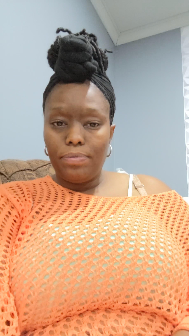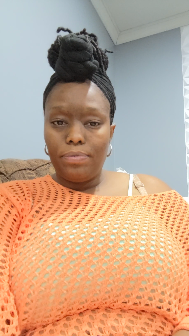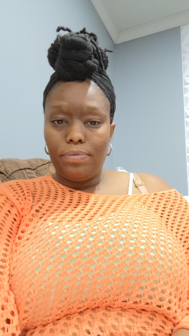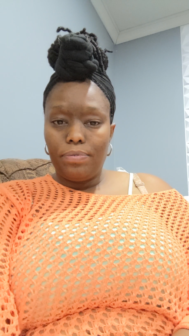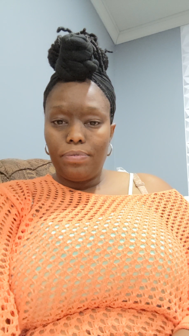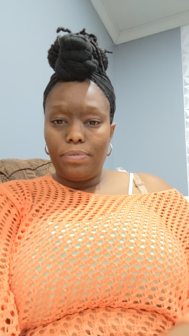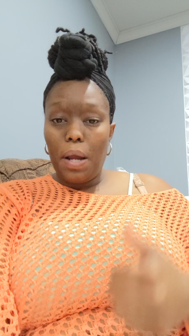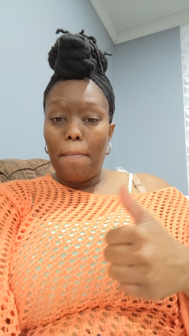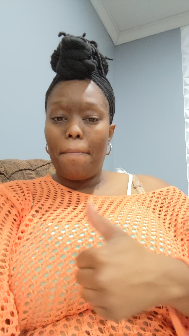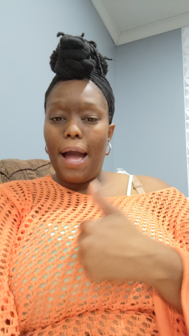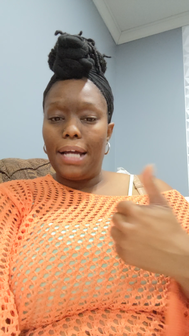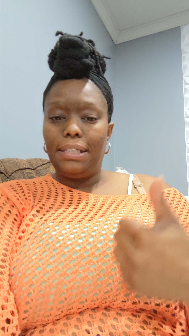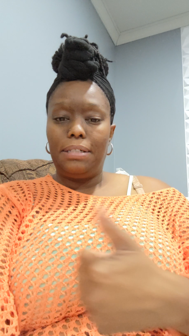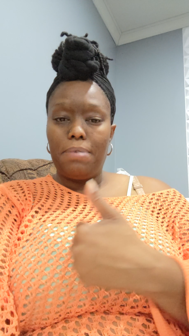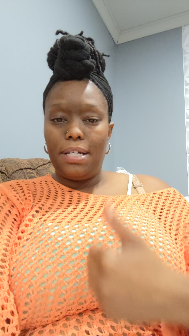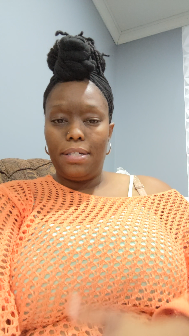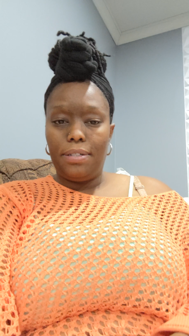basement